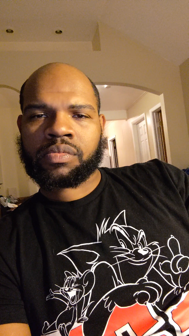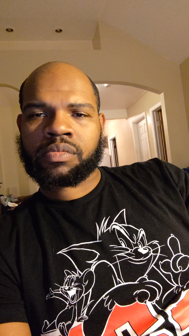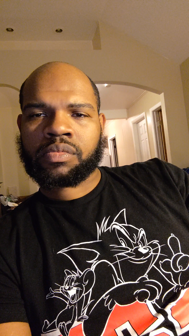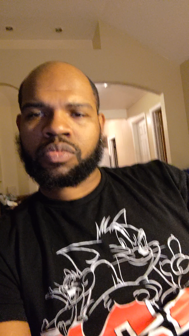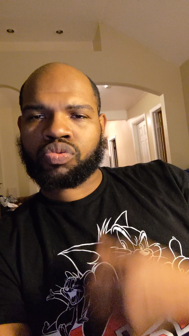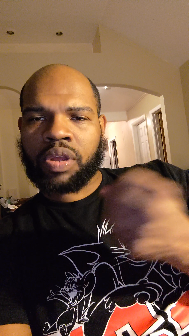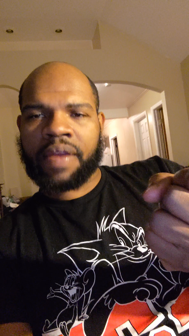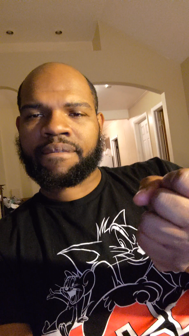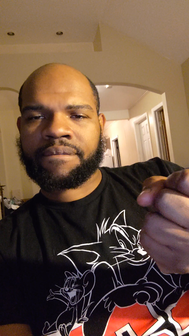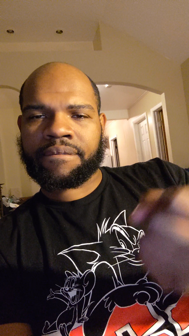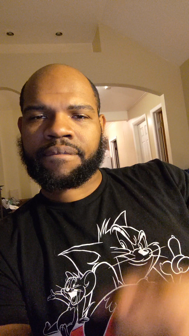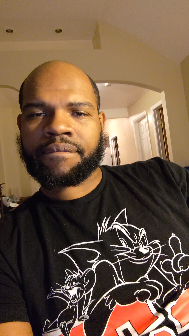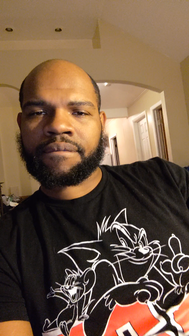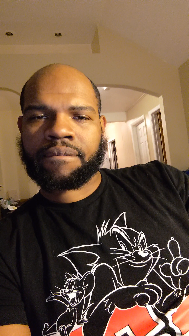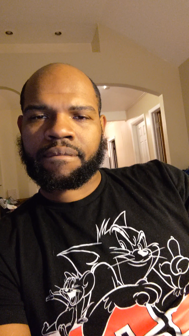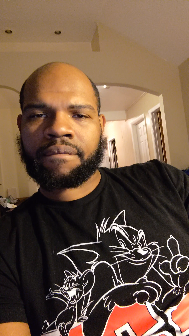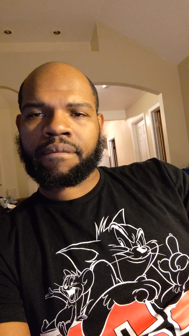drive